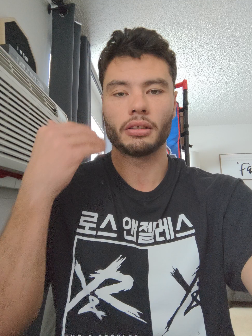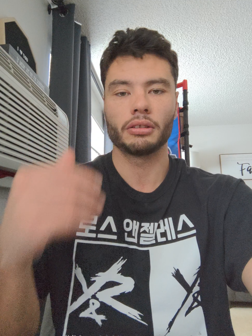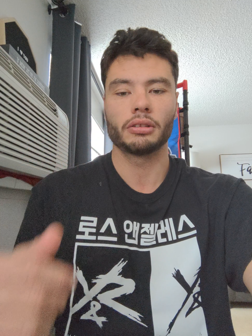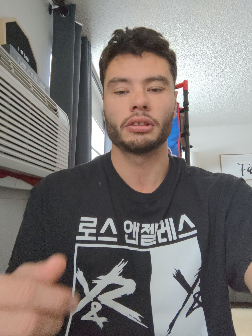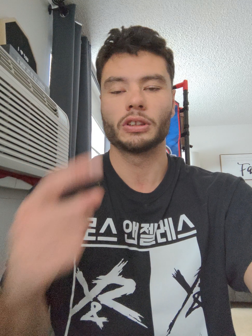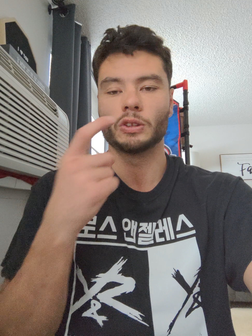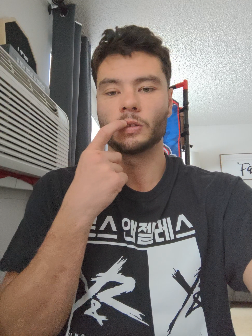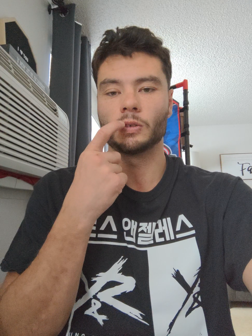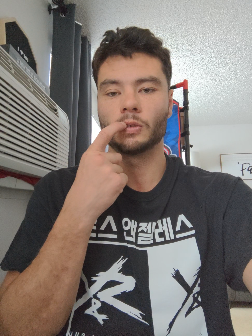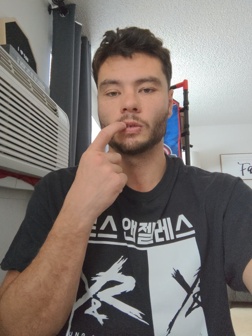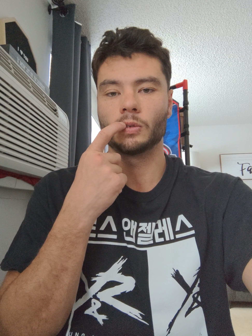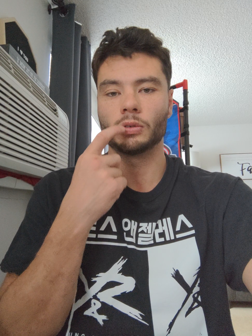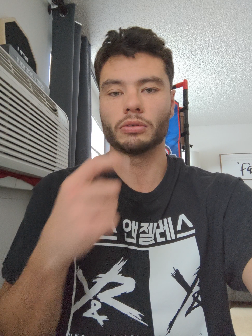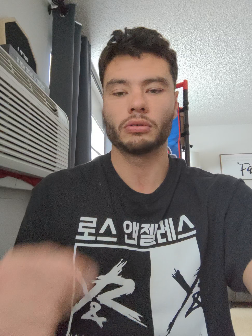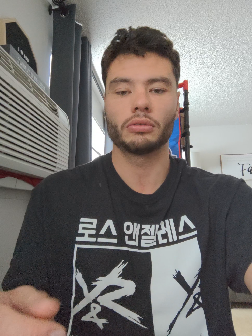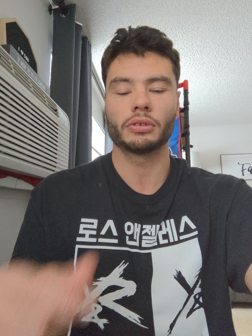tooth